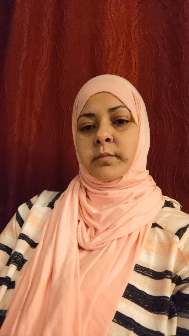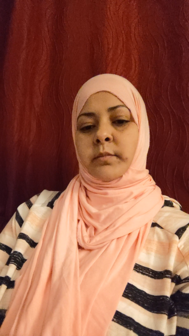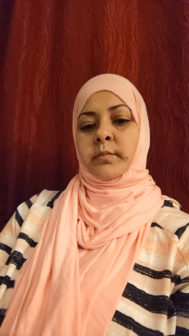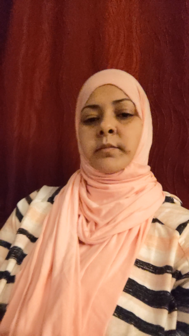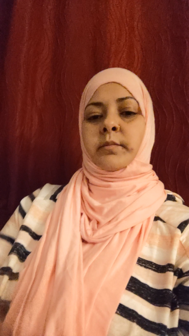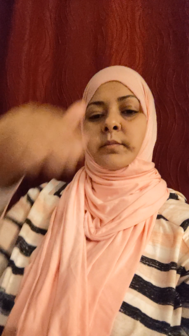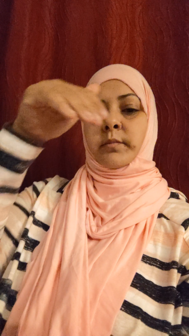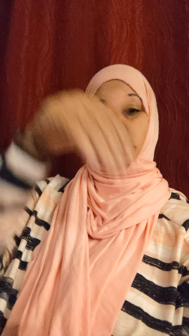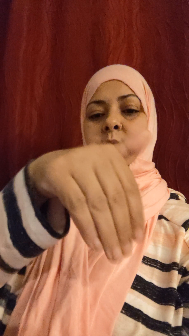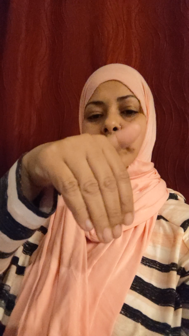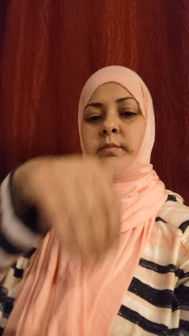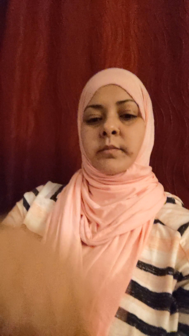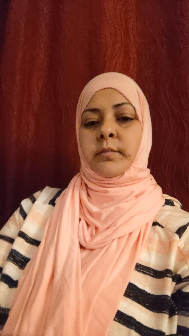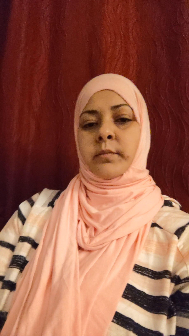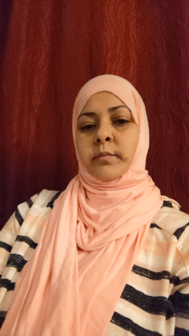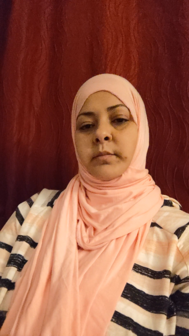night night